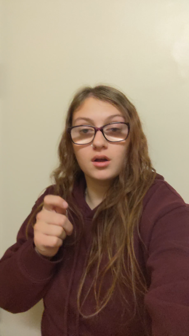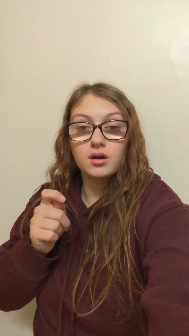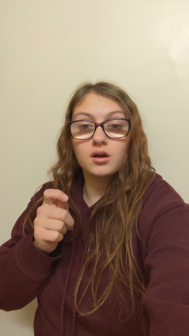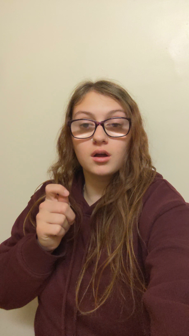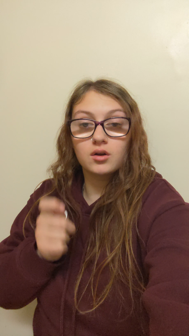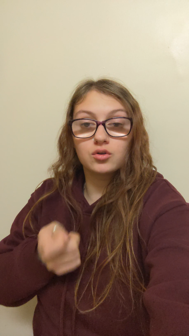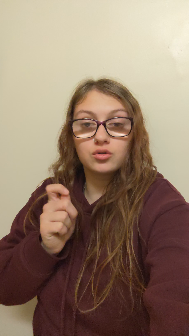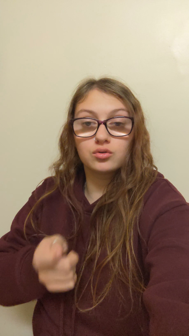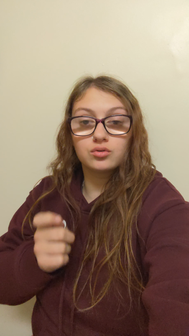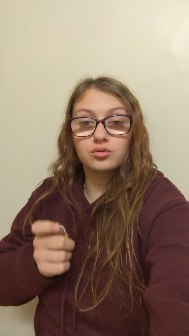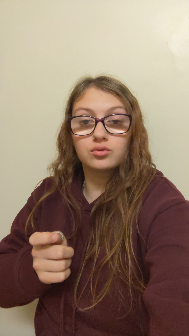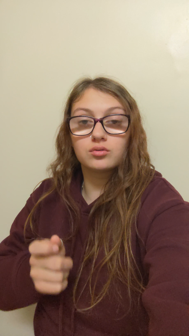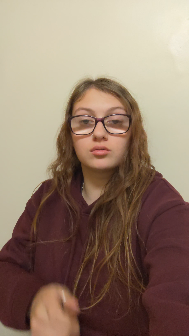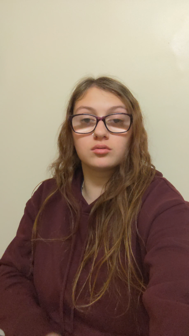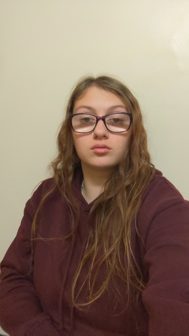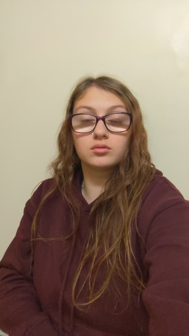cart